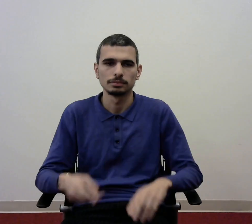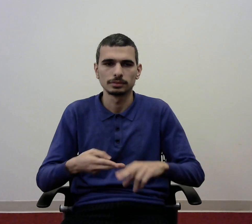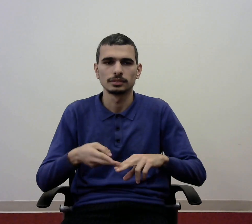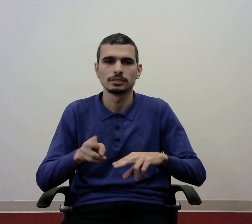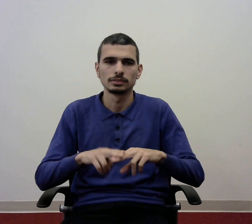bu